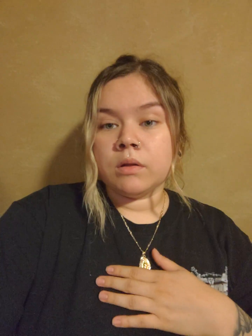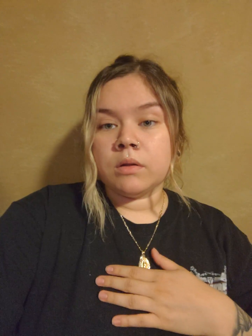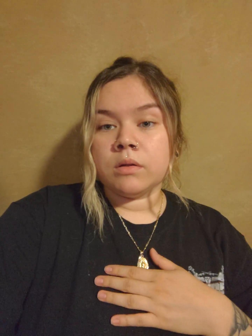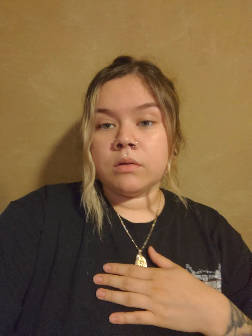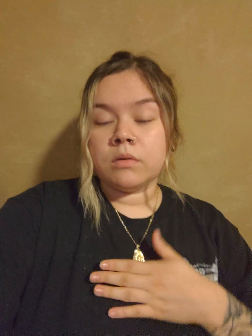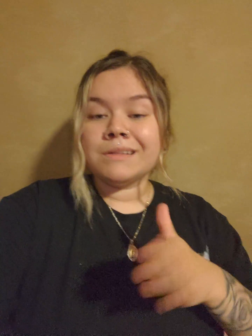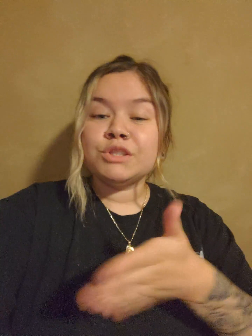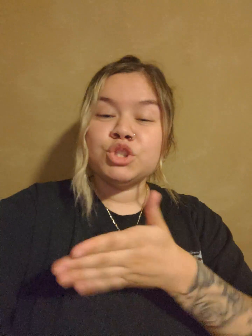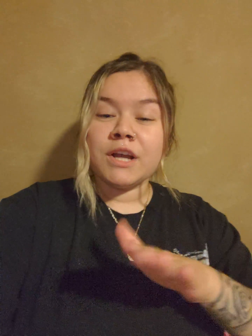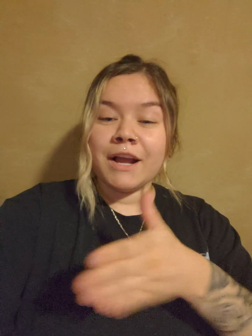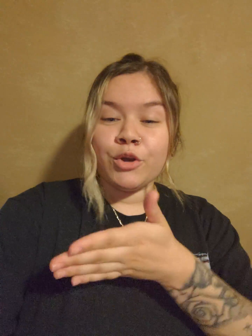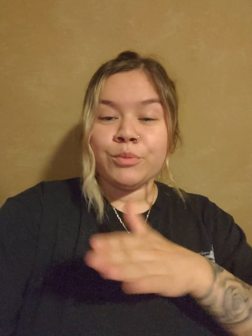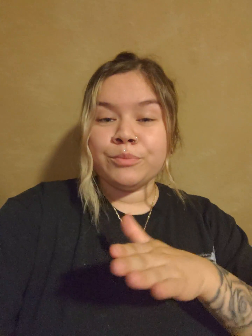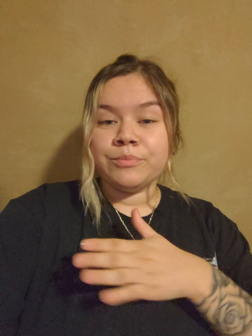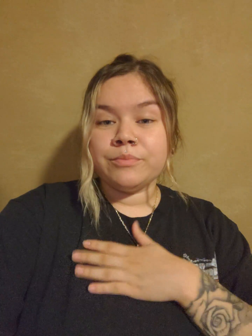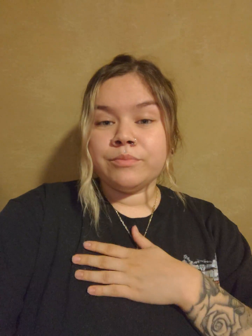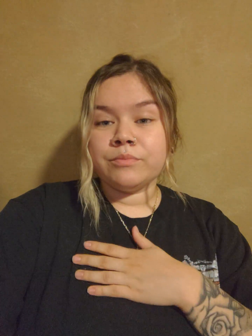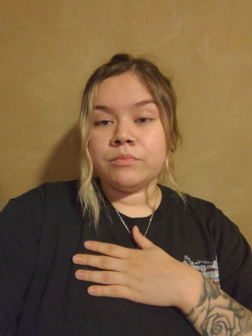share